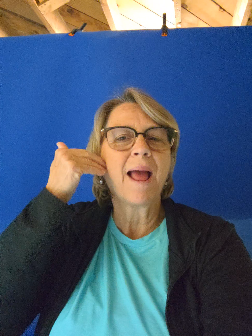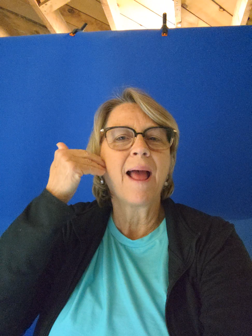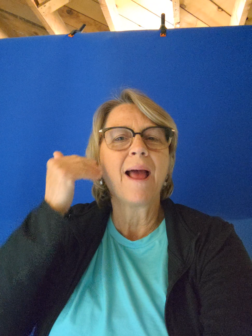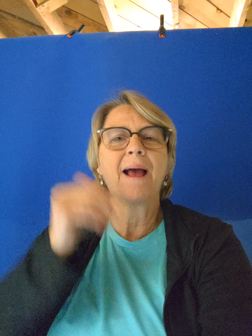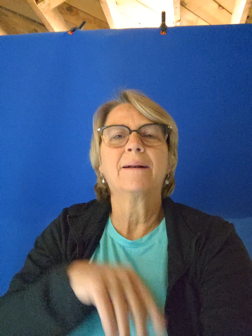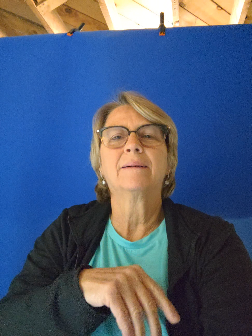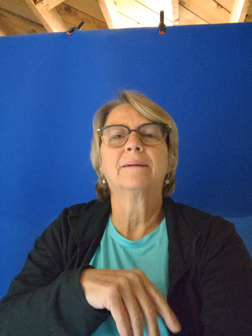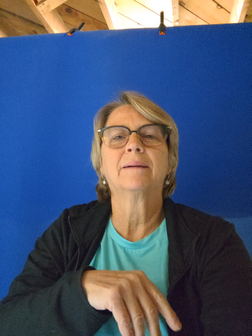smile